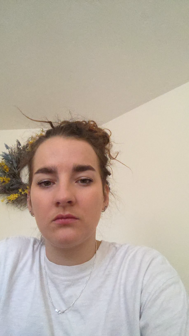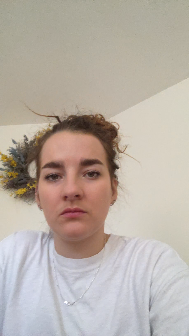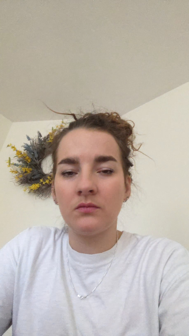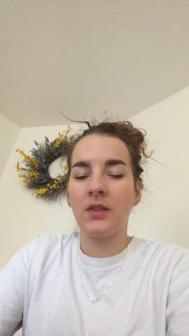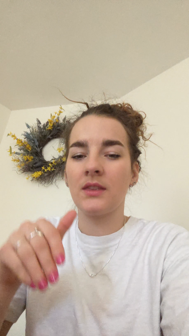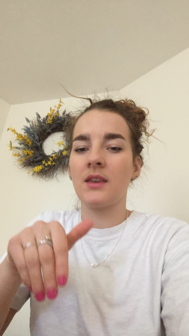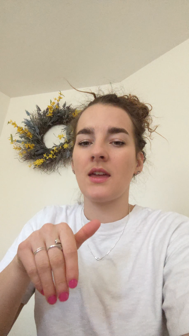night night